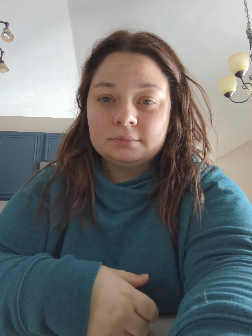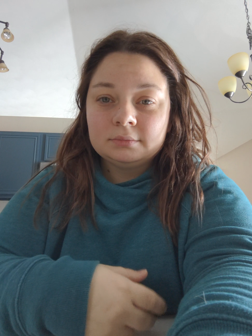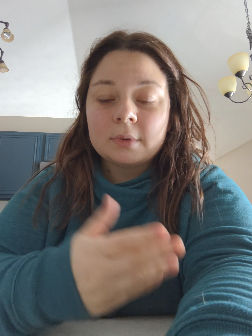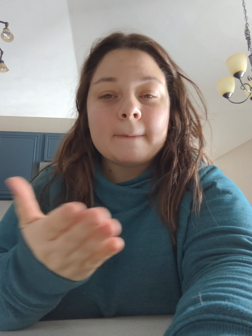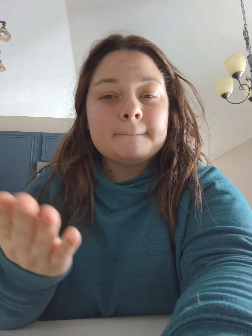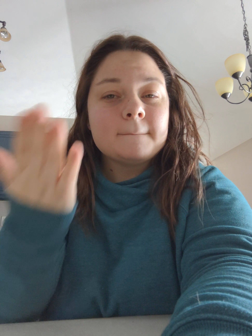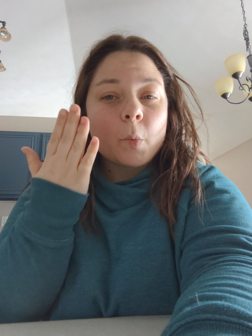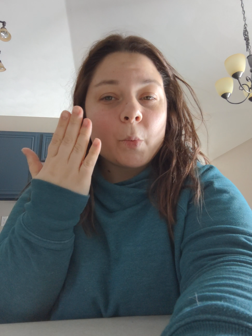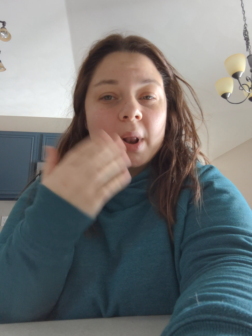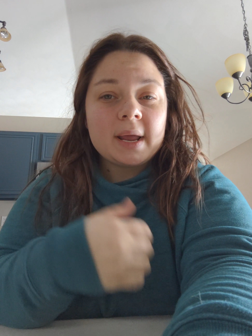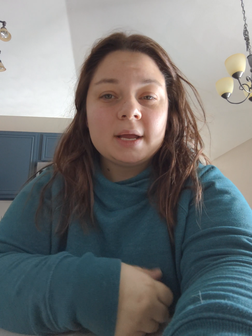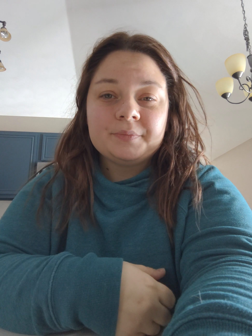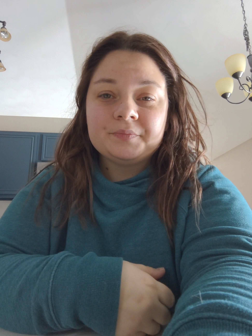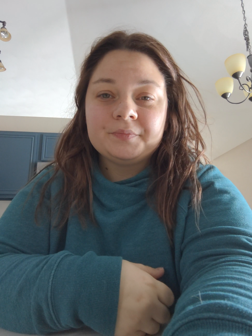morning